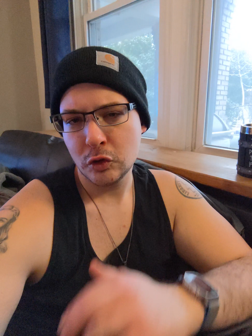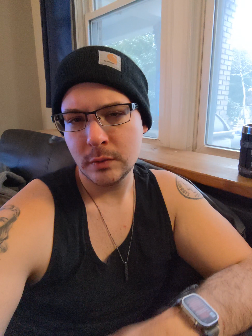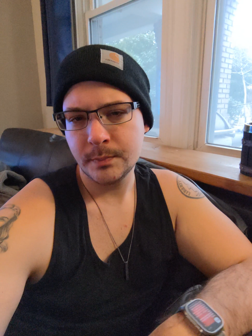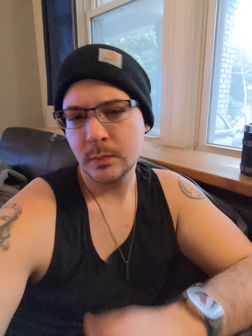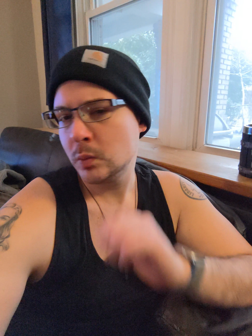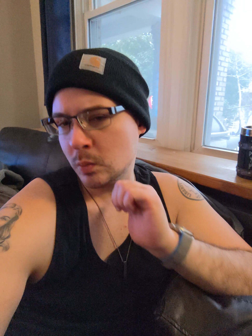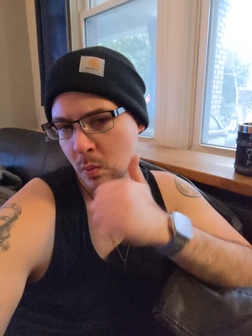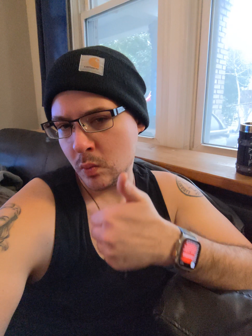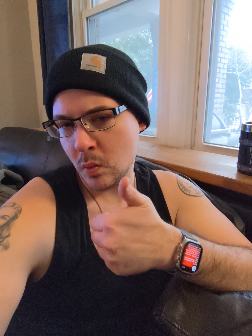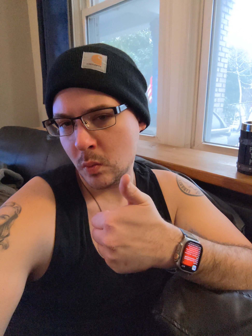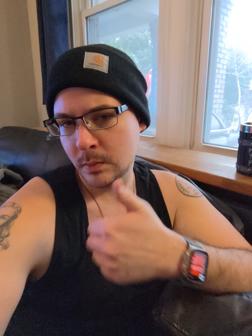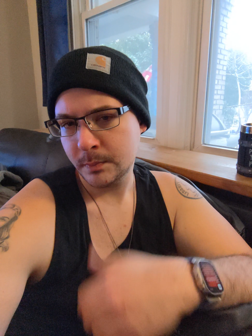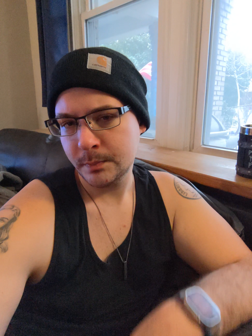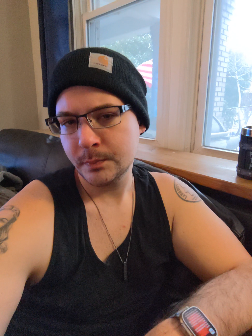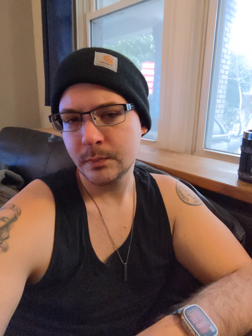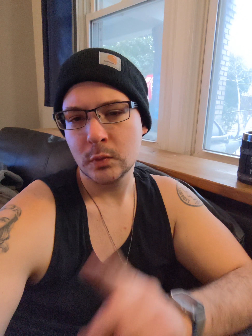tomorrow